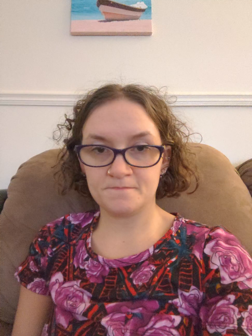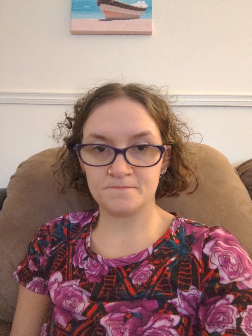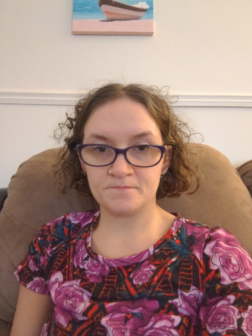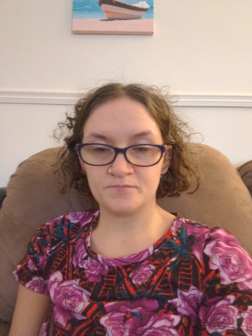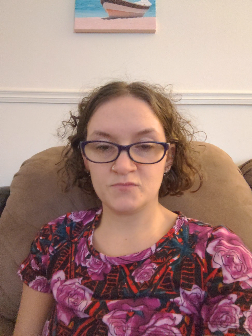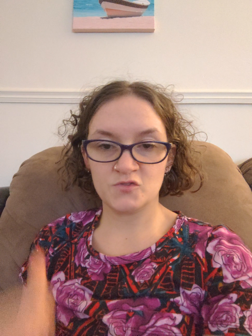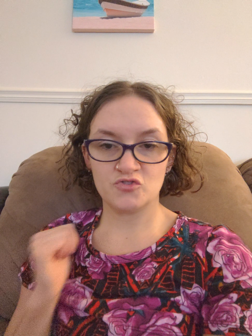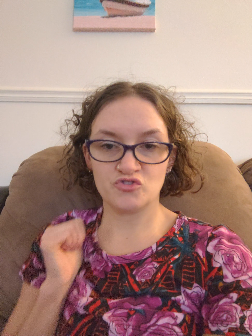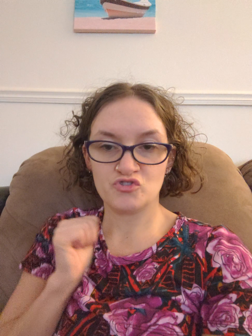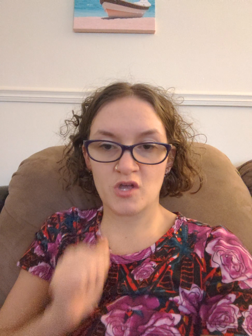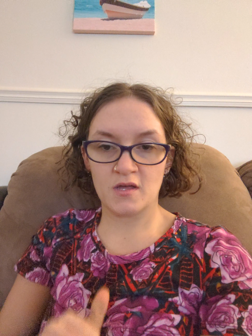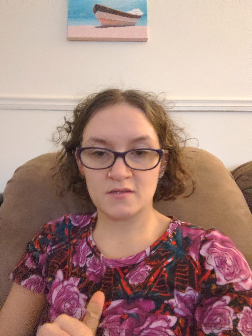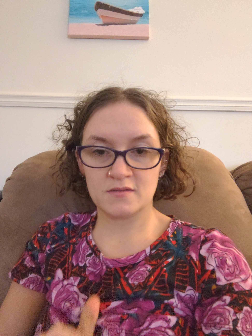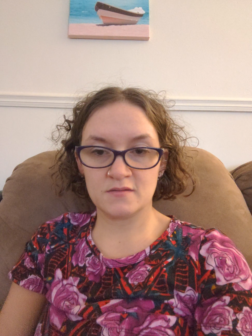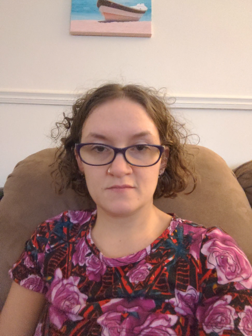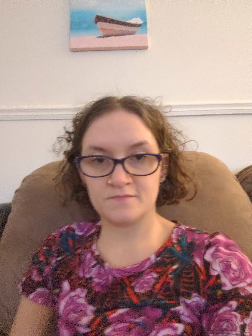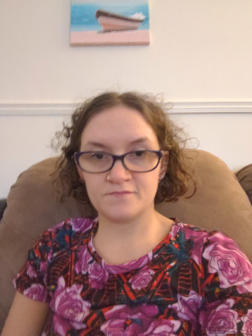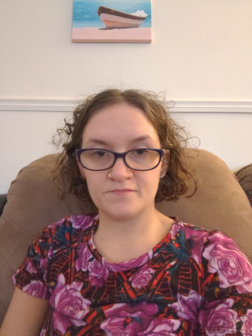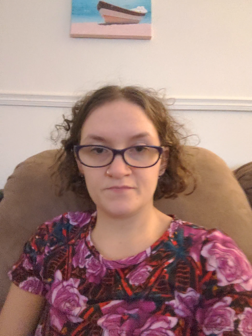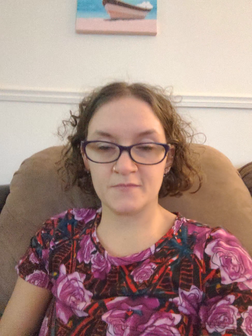jacket